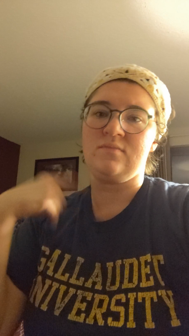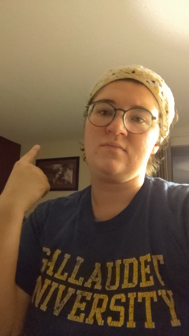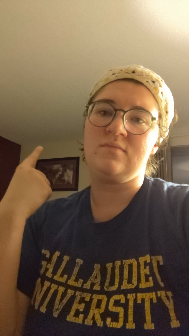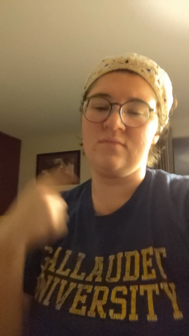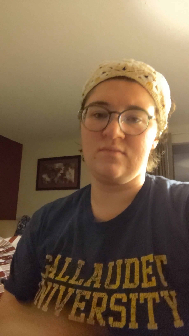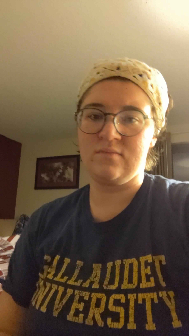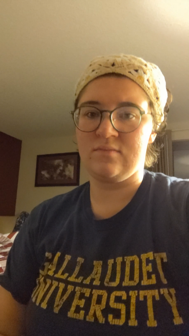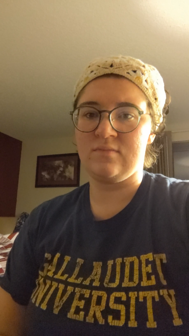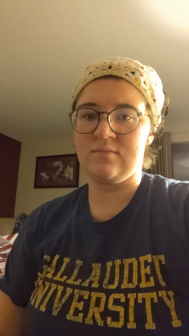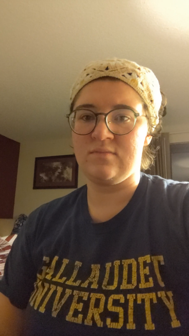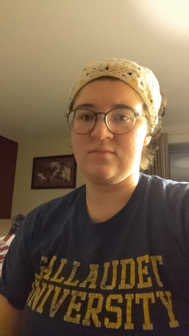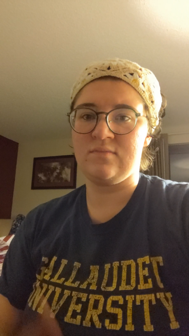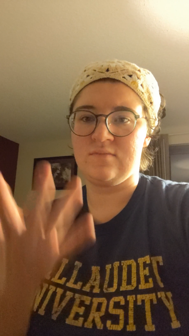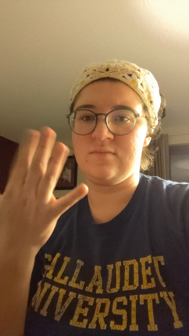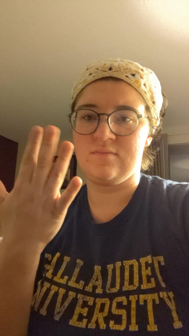hand